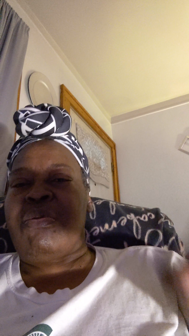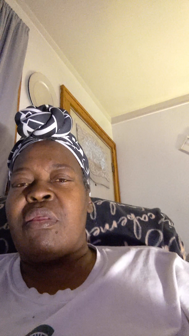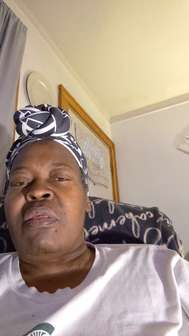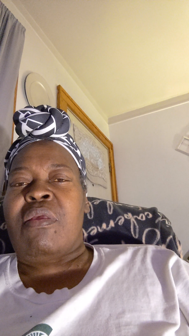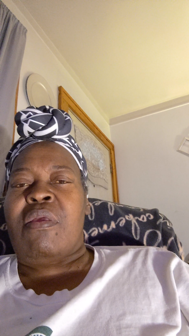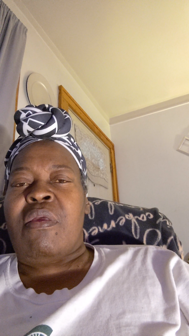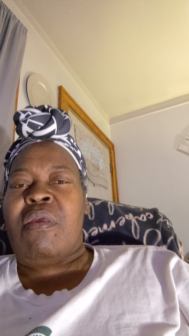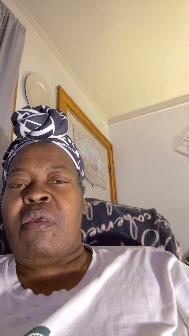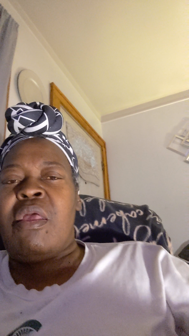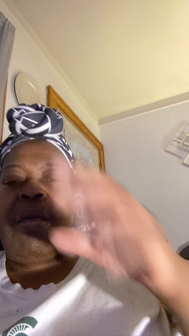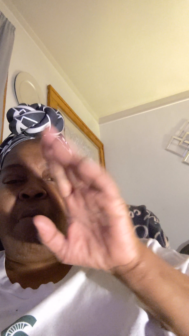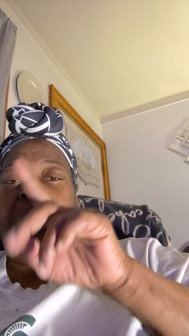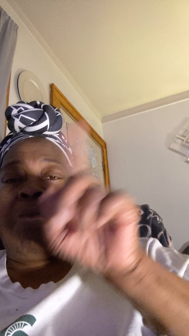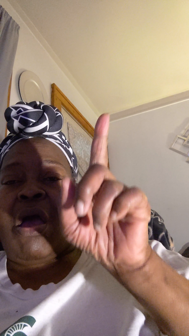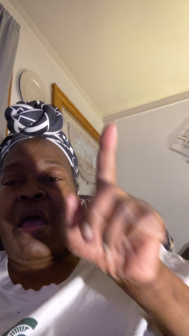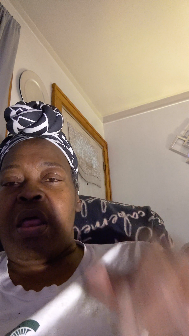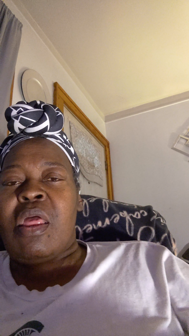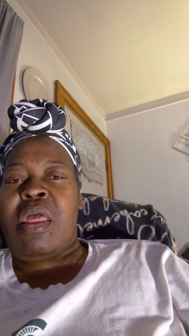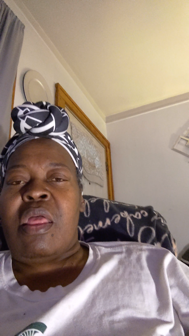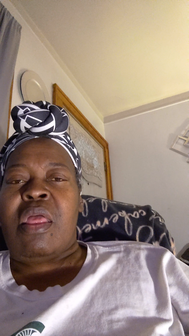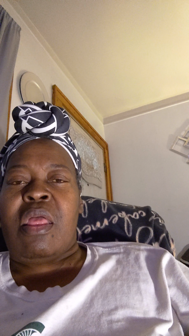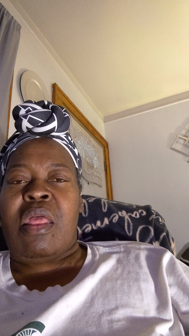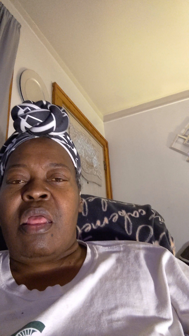but